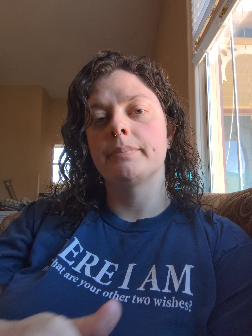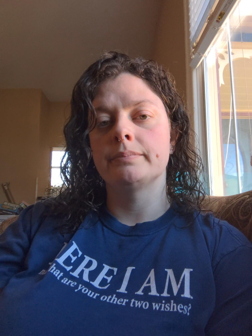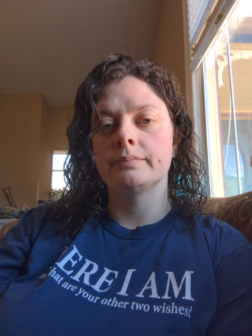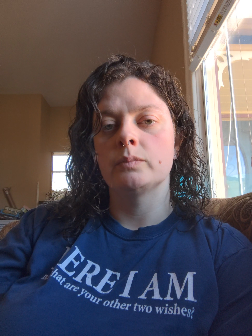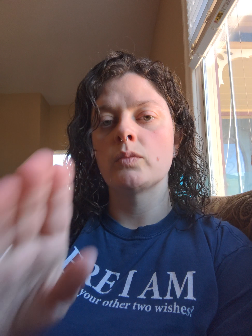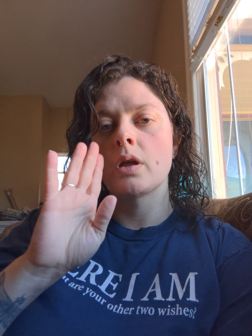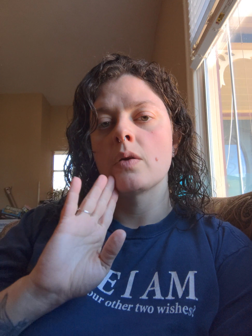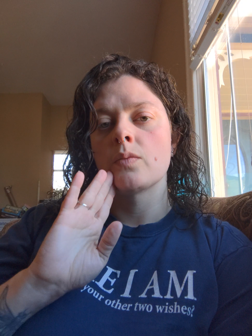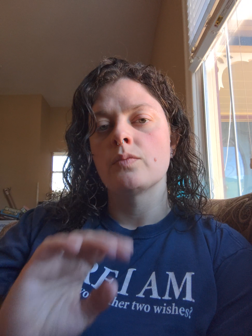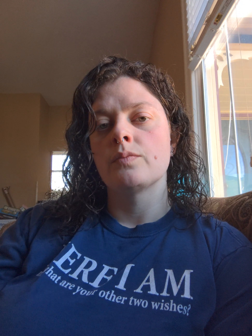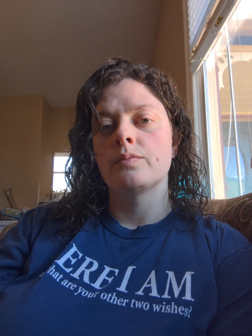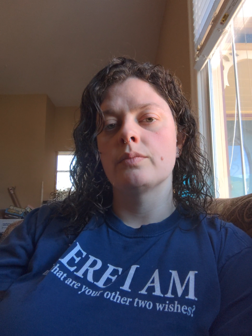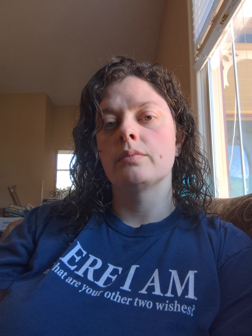brown